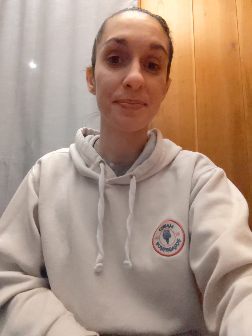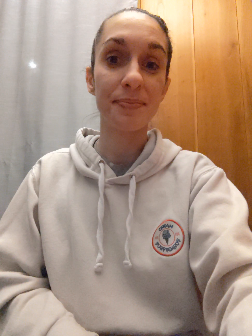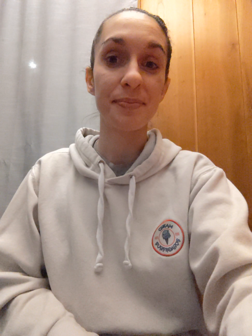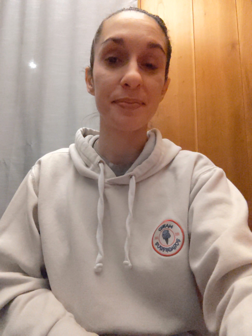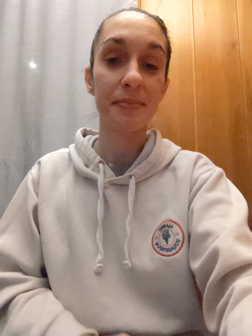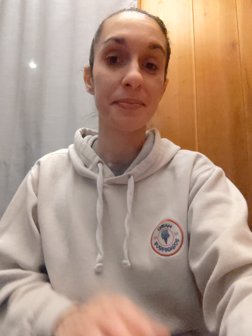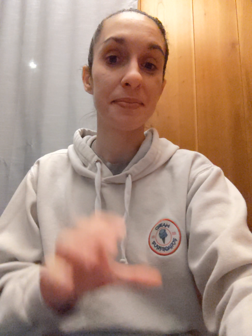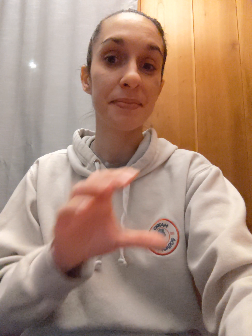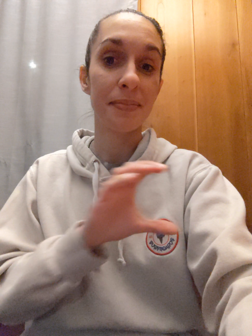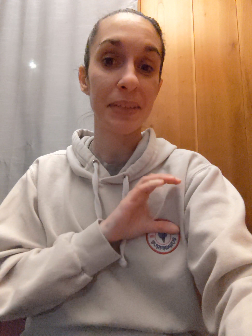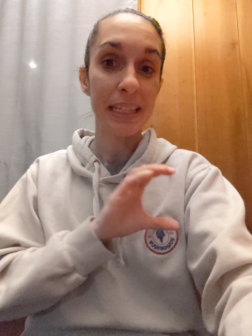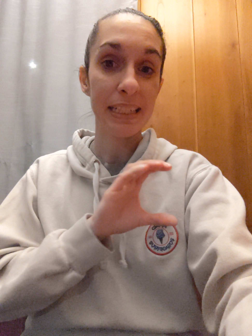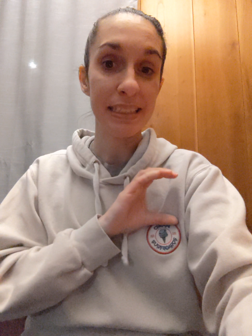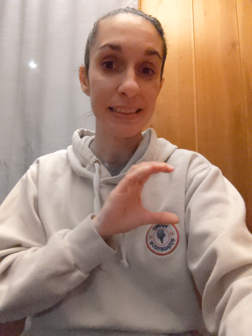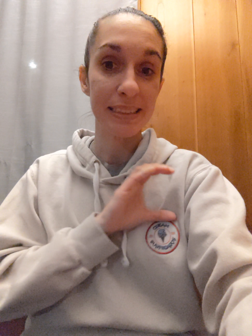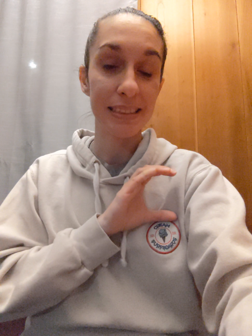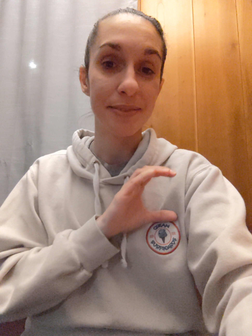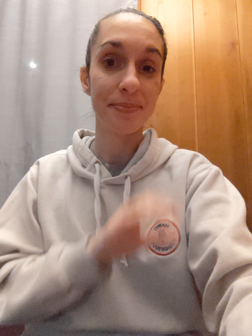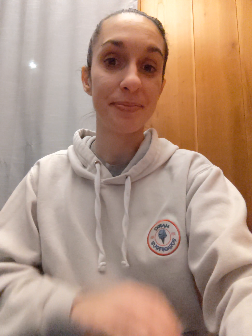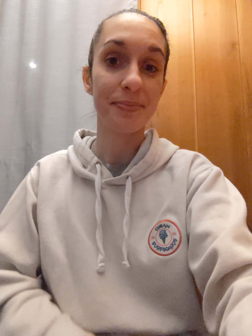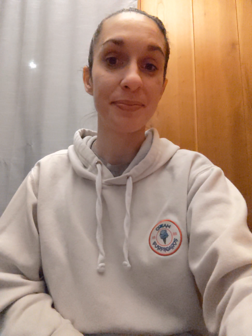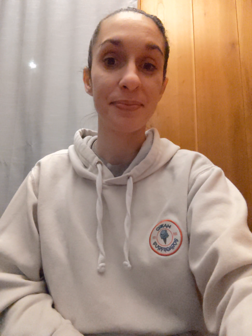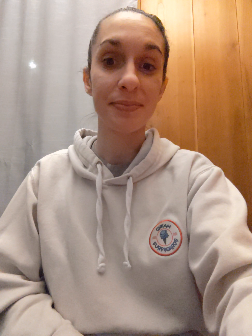police